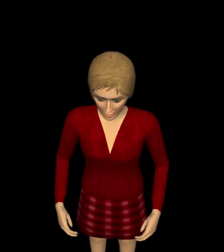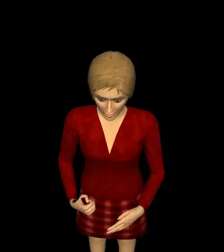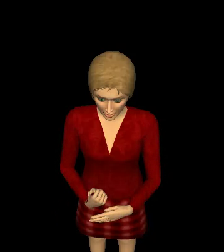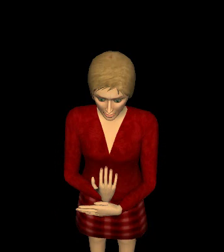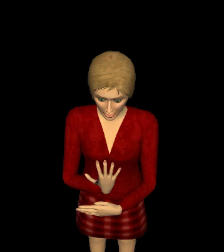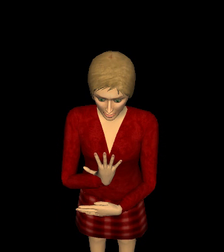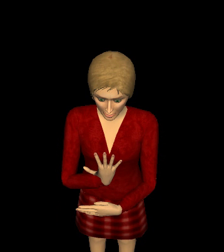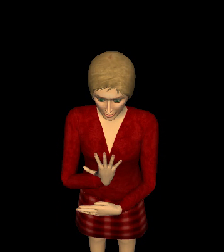جديد